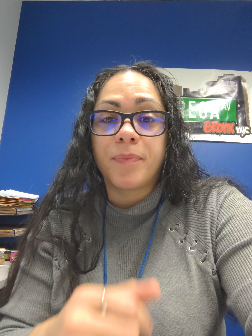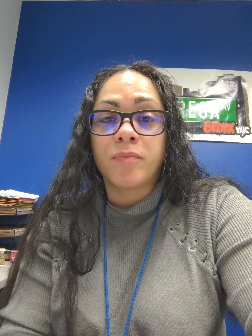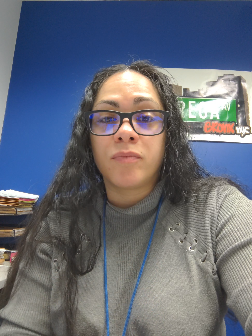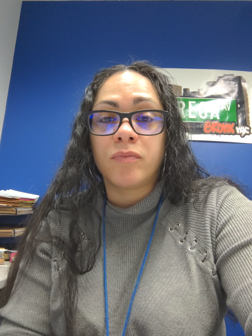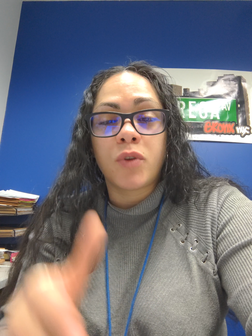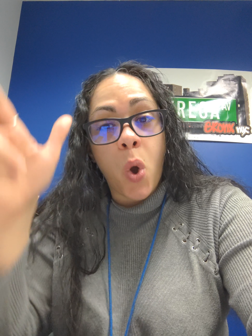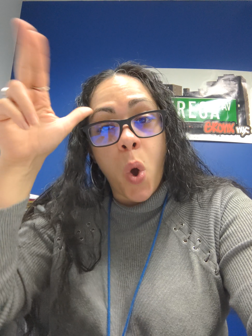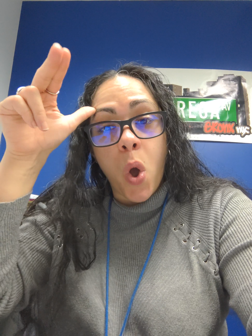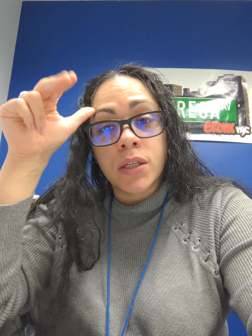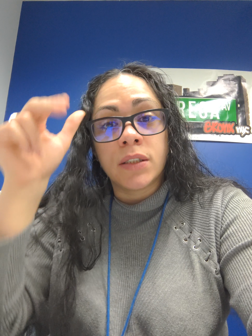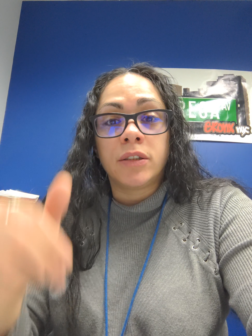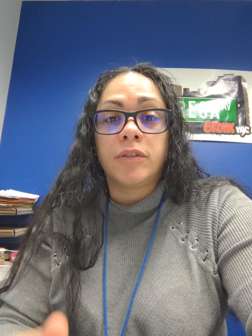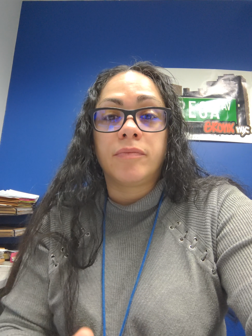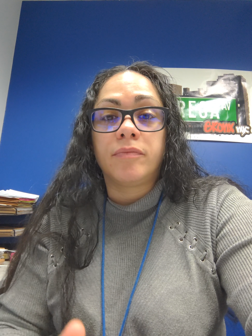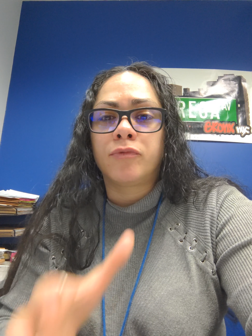horse